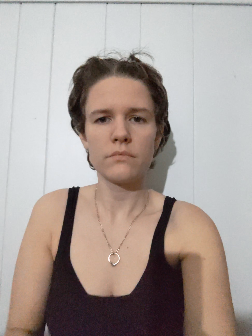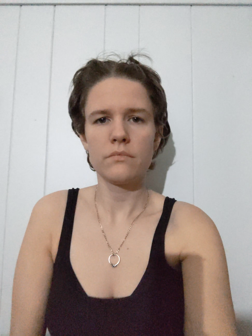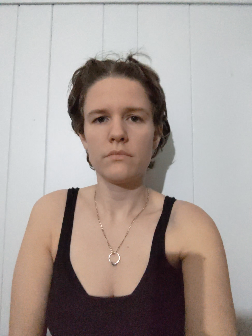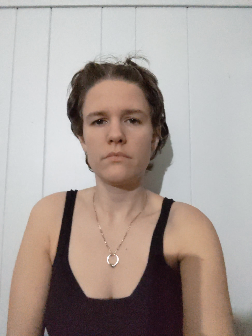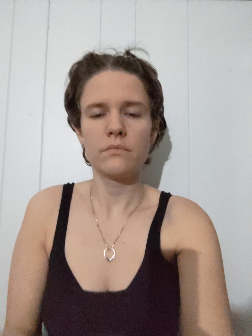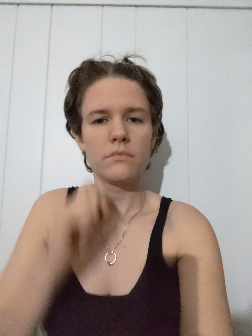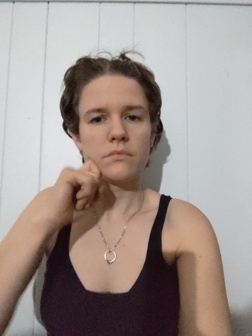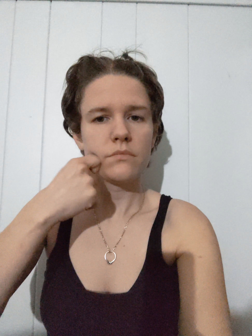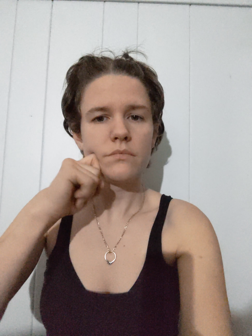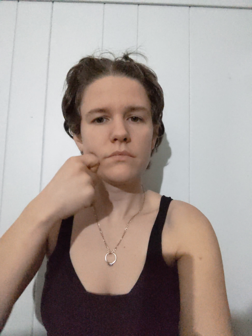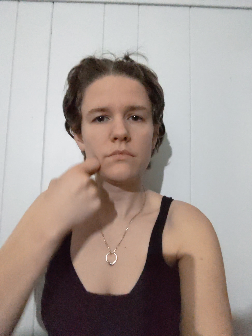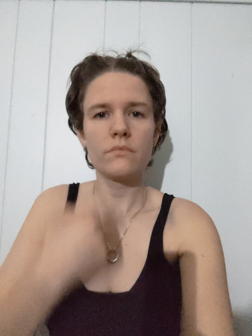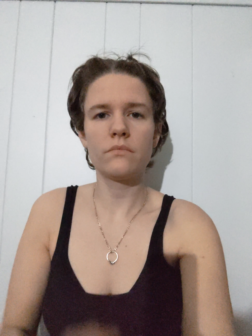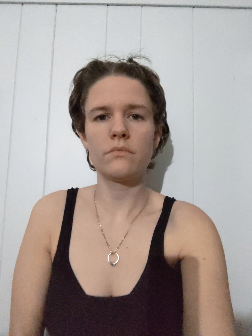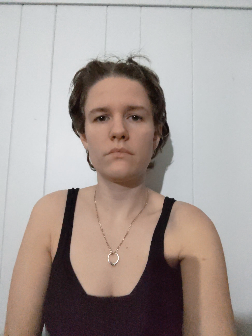apple